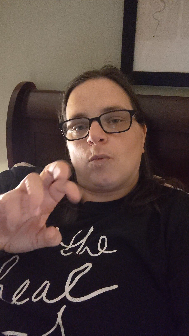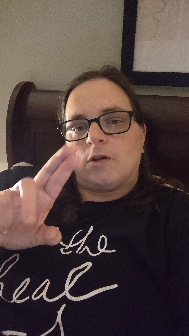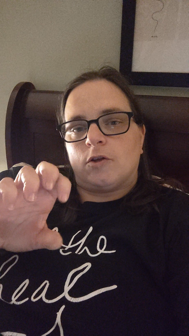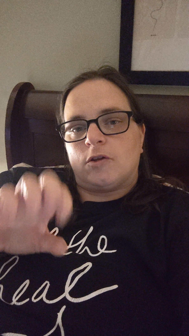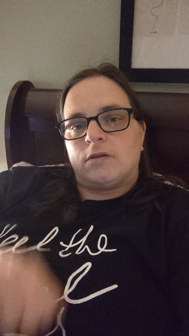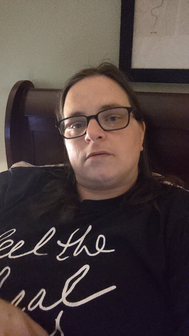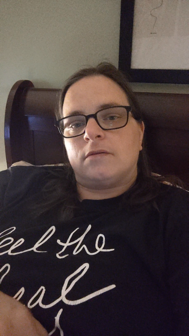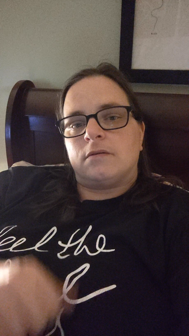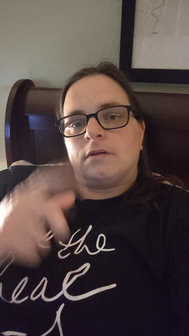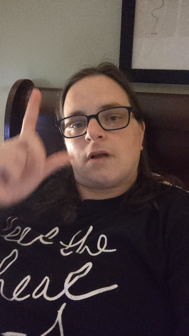camera